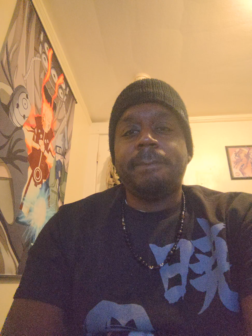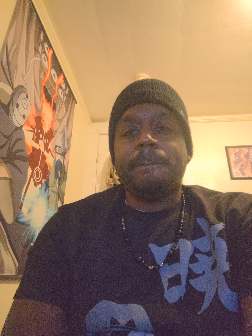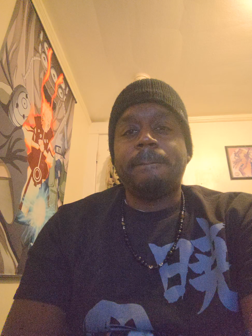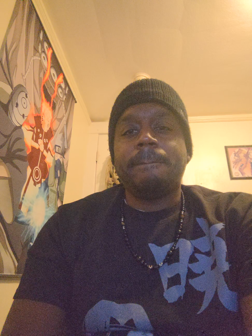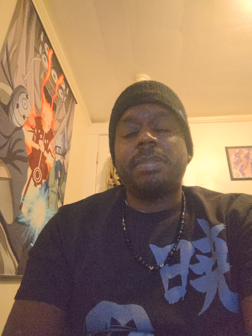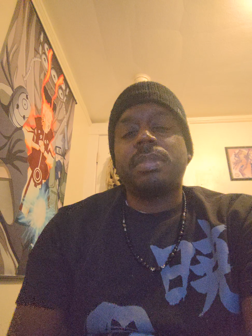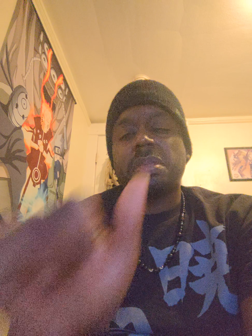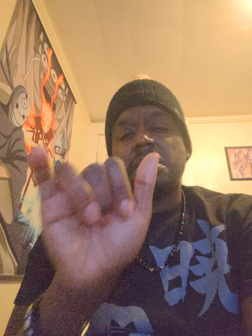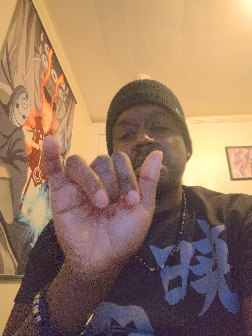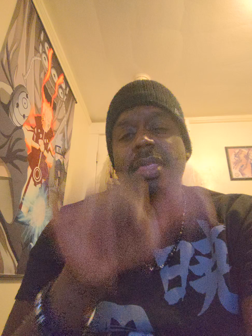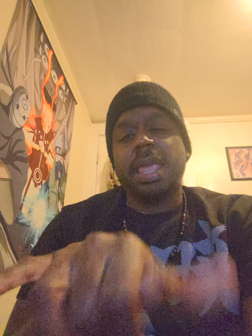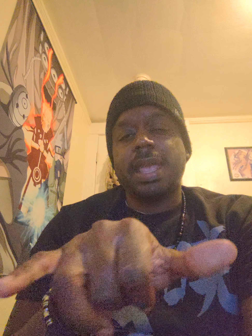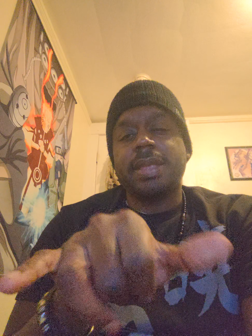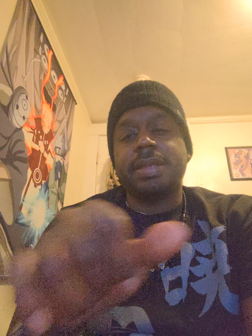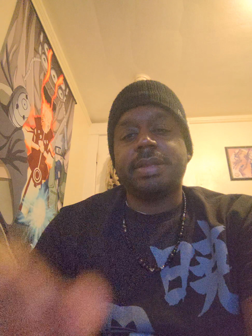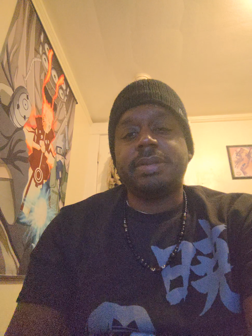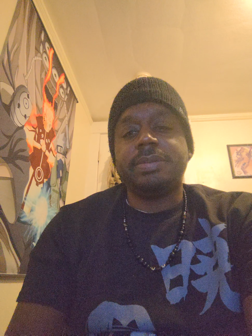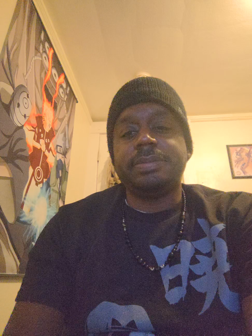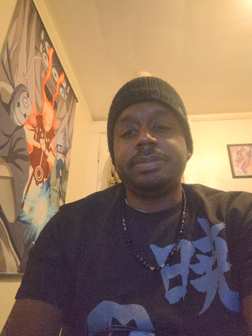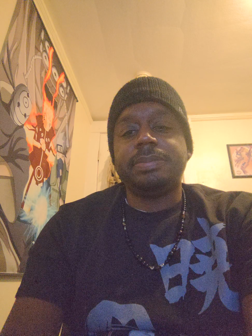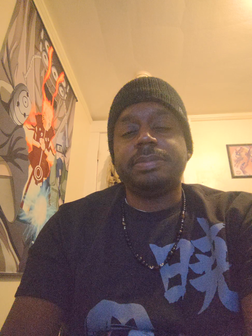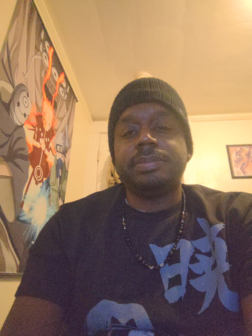that